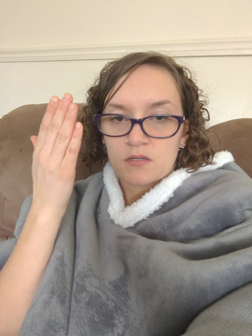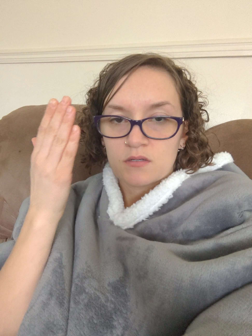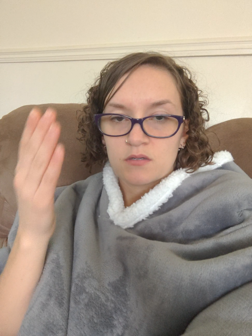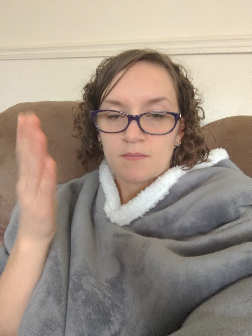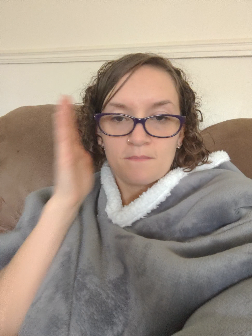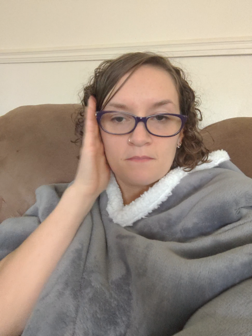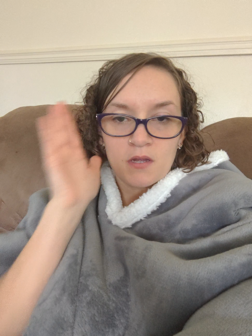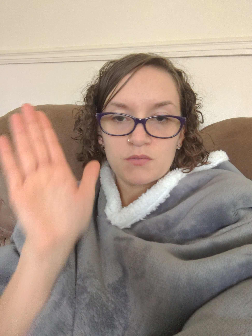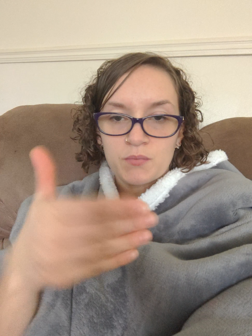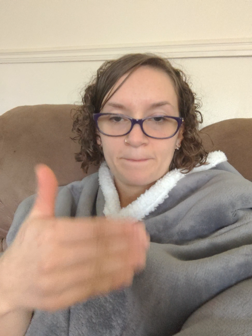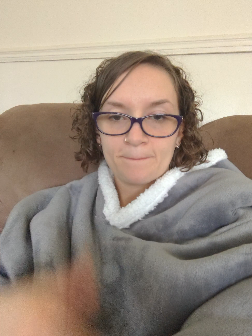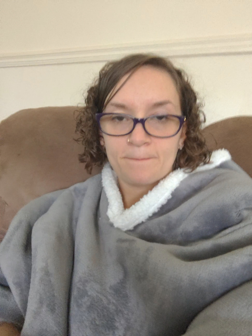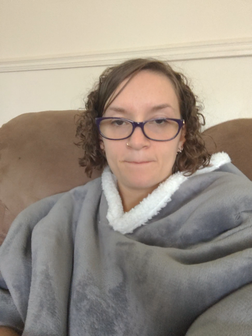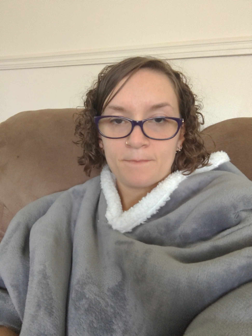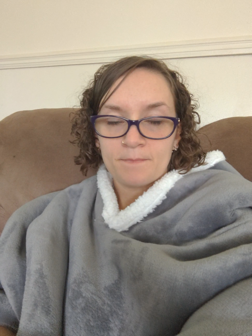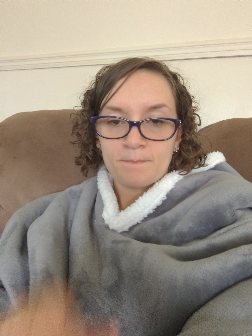bedroom